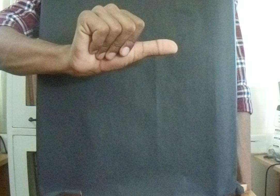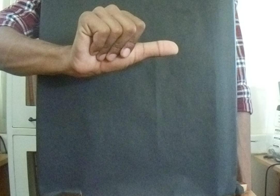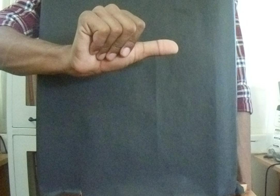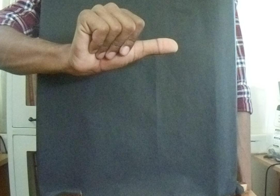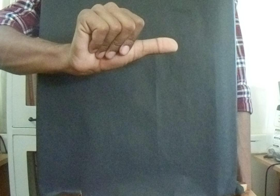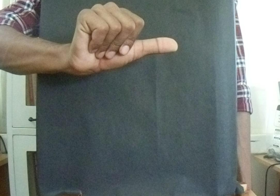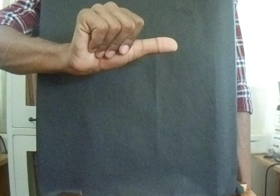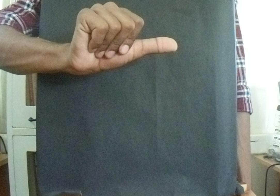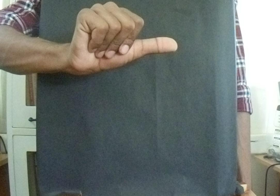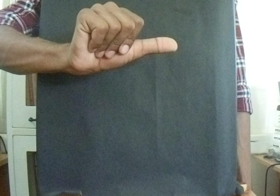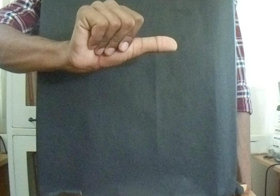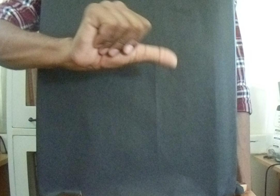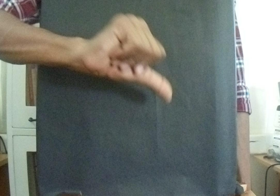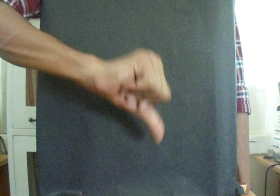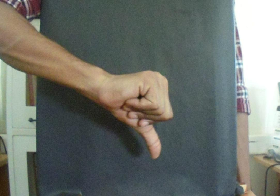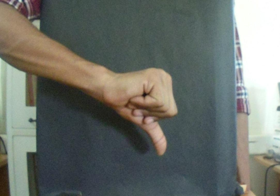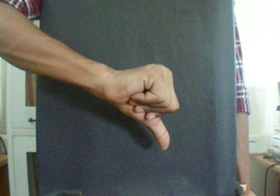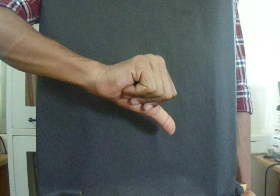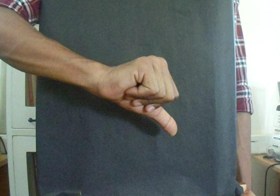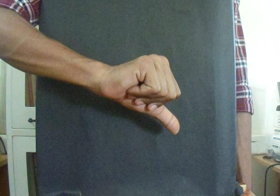lose